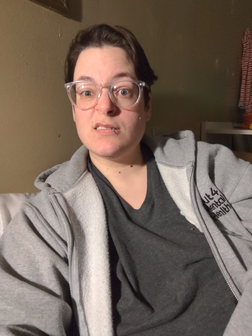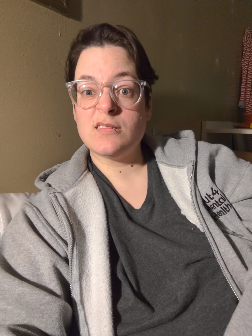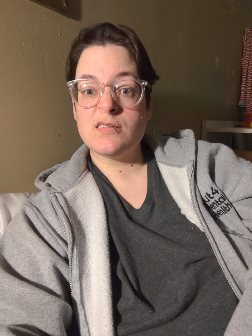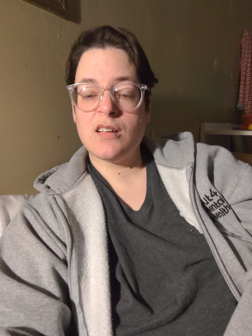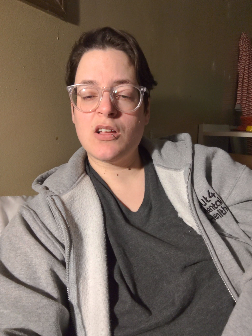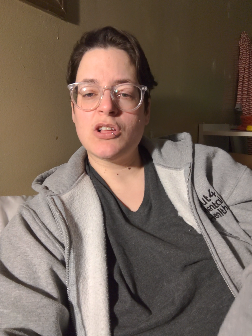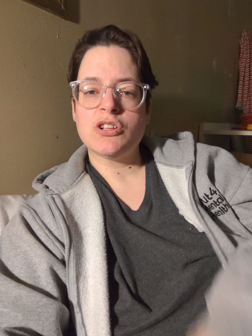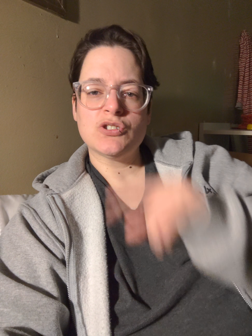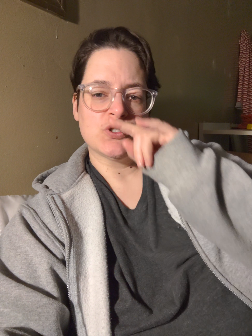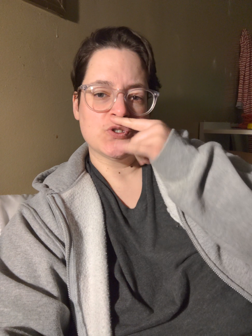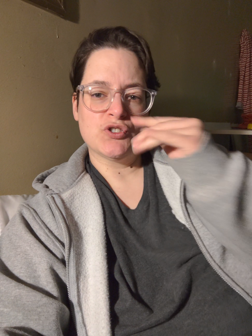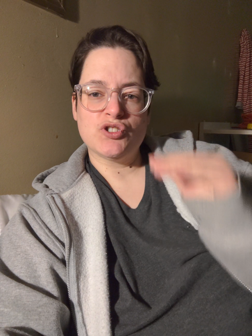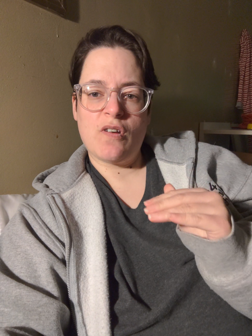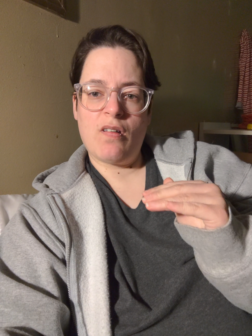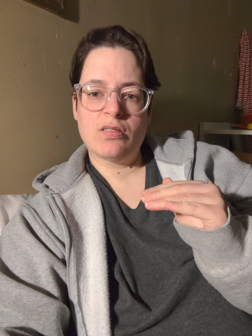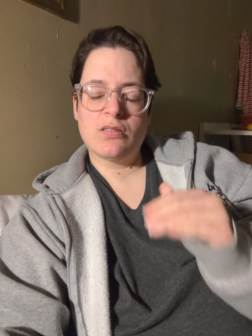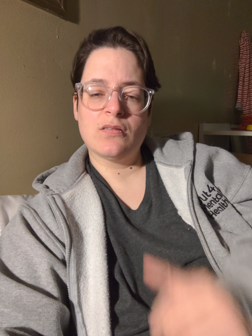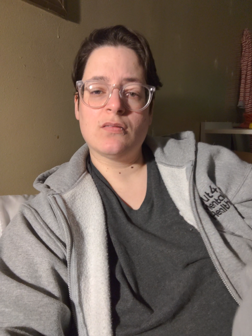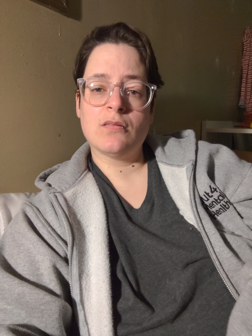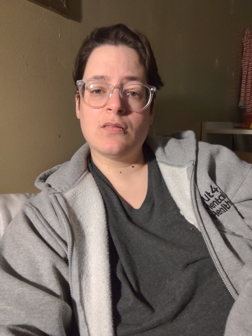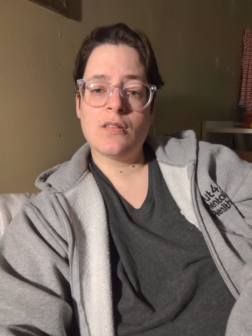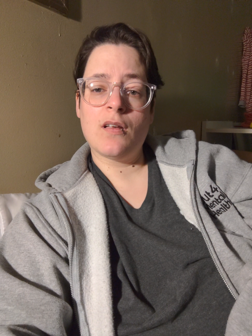child